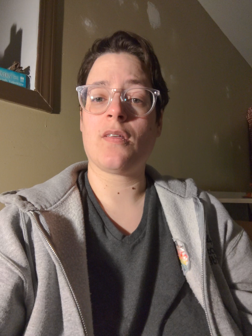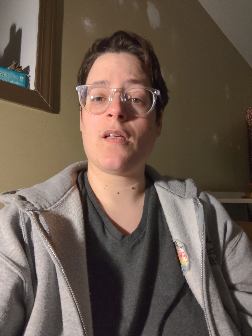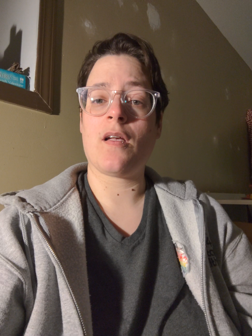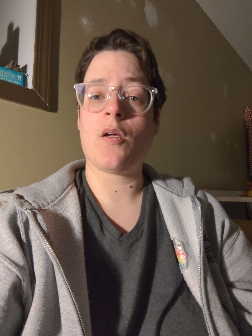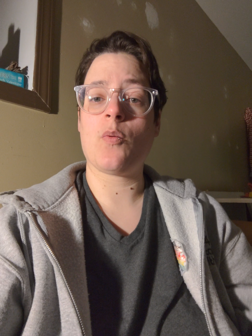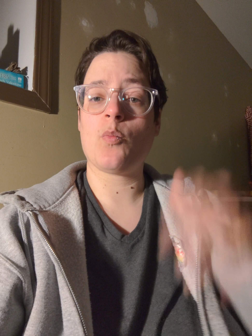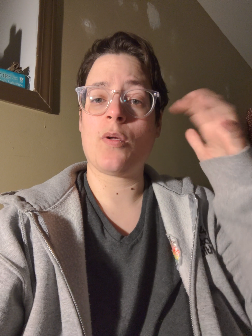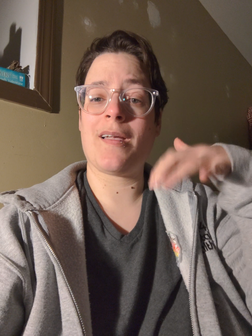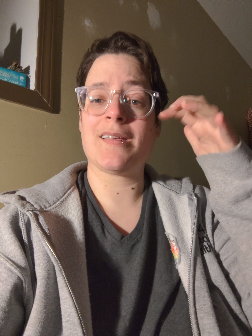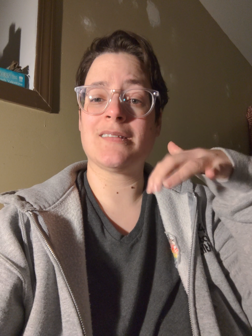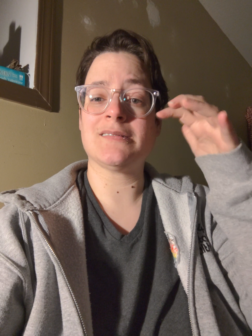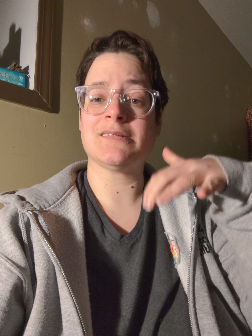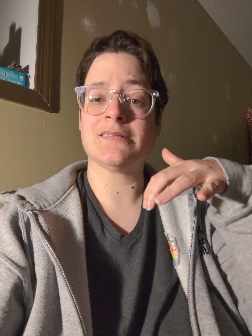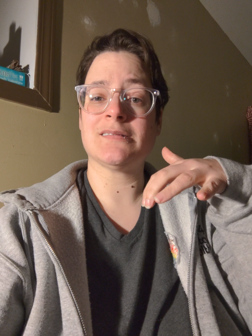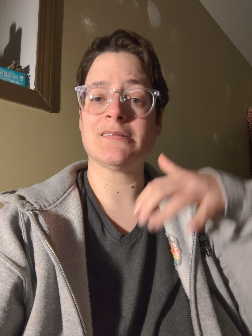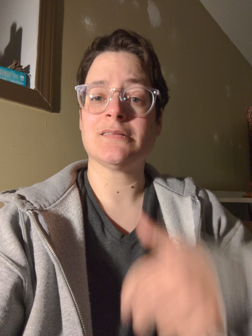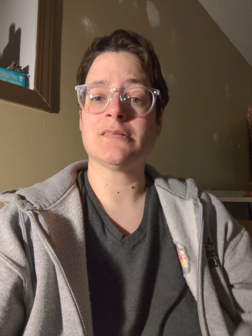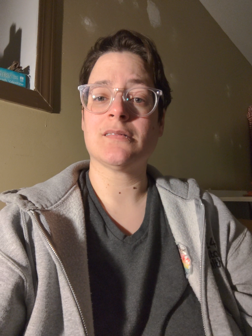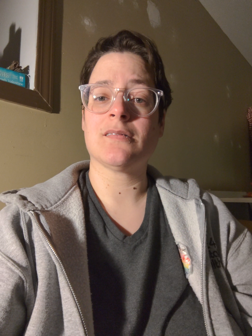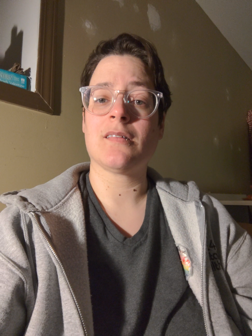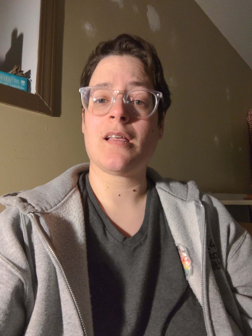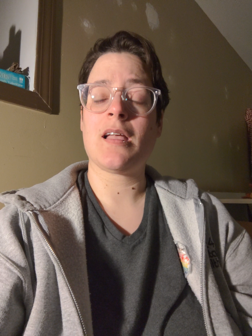rain